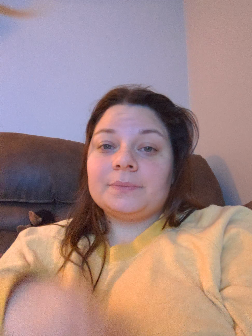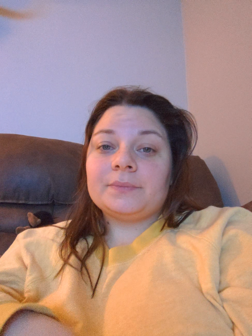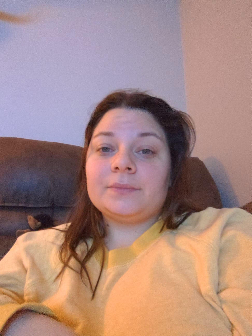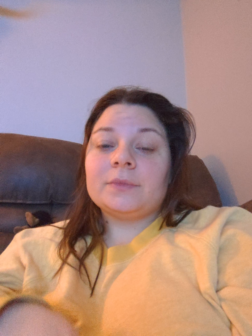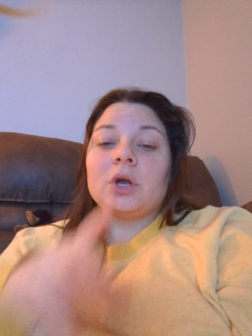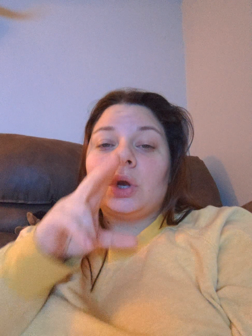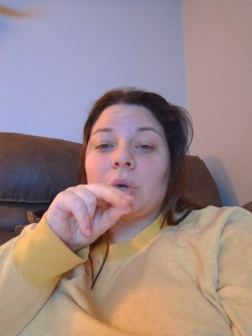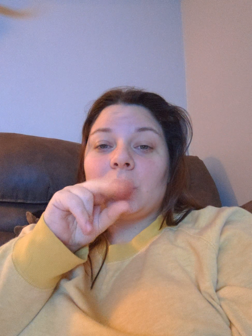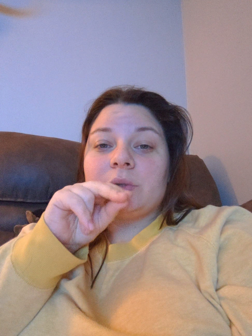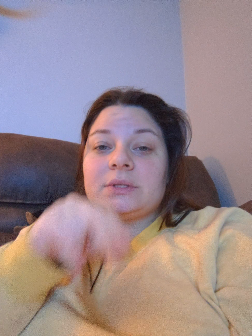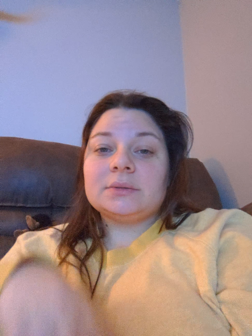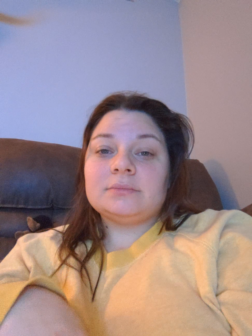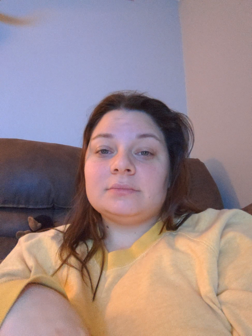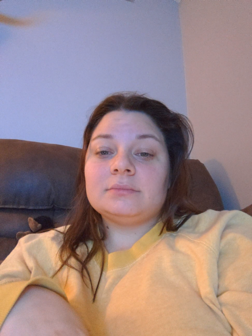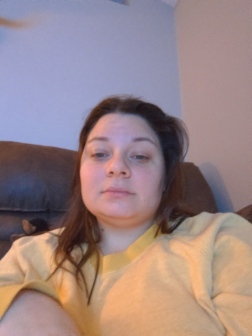goose